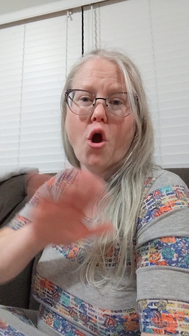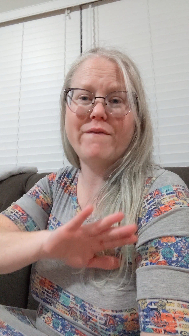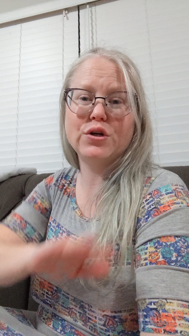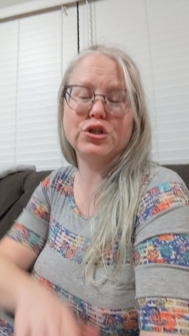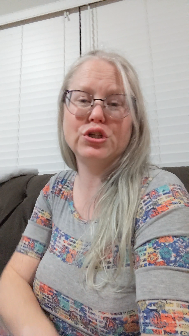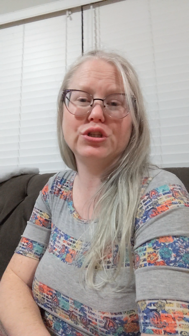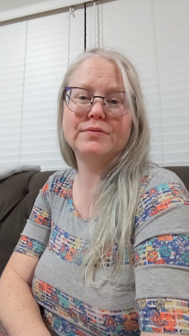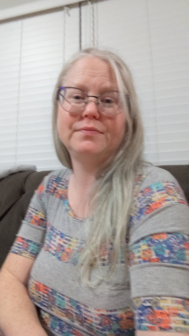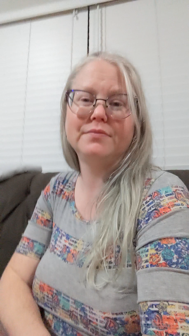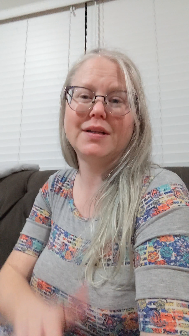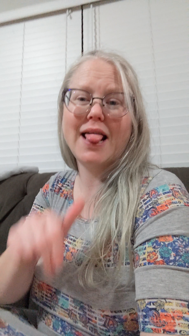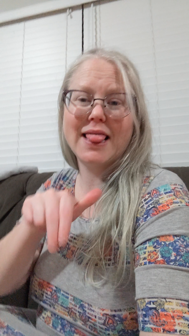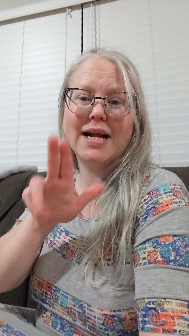lick